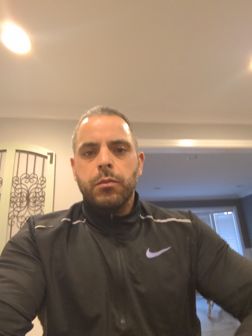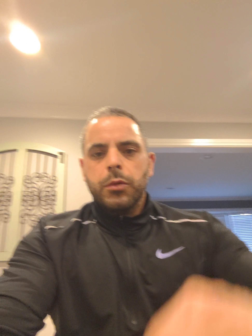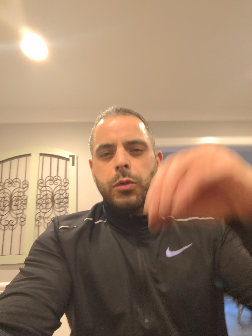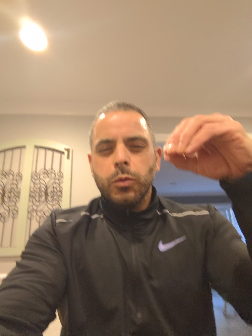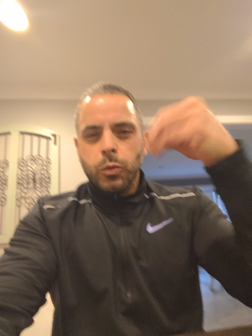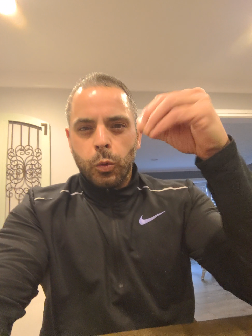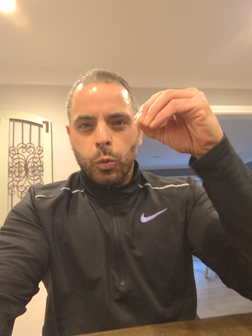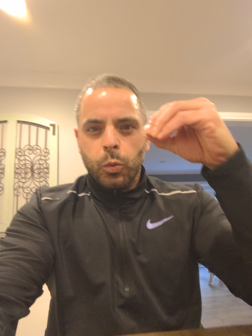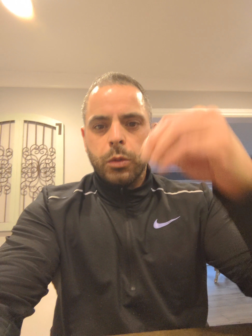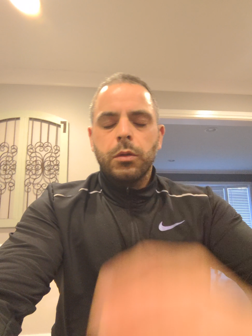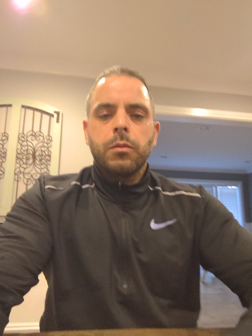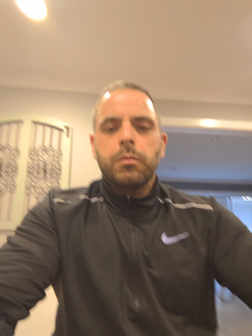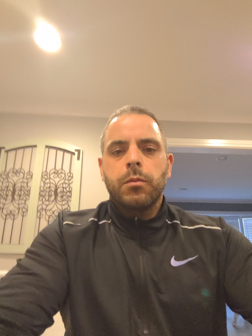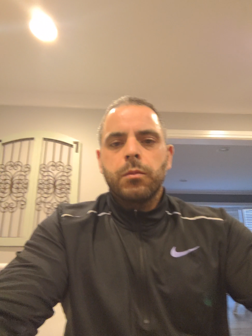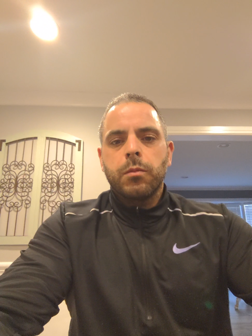store